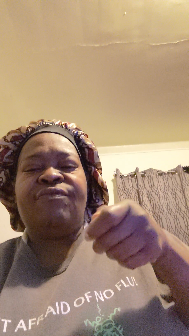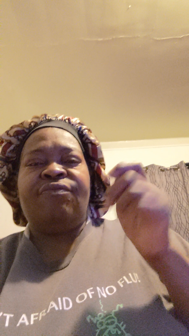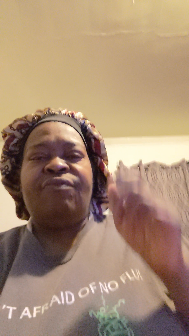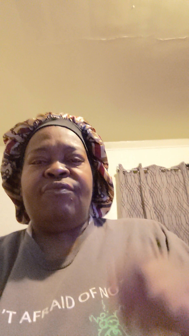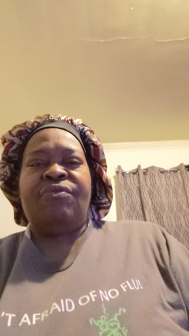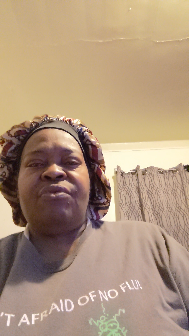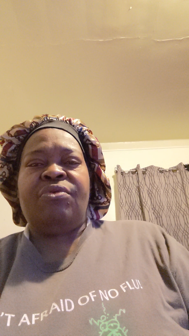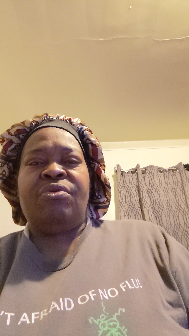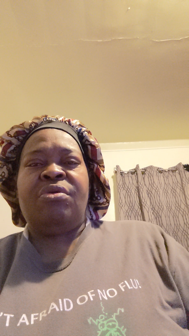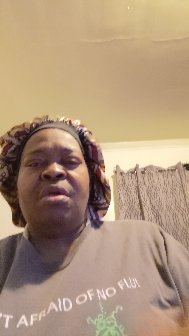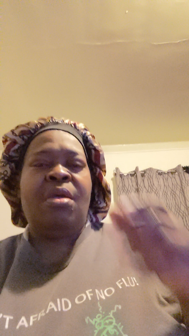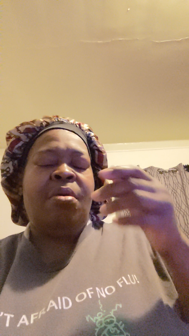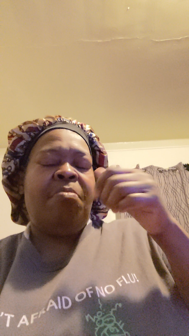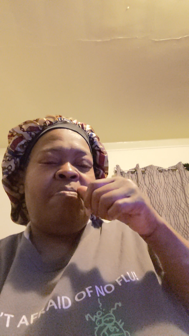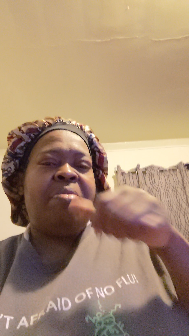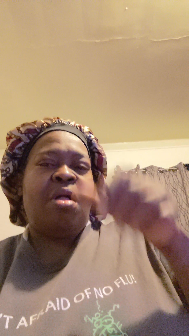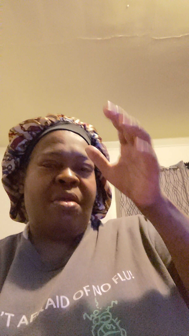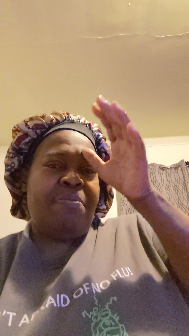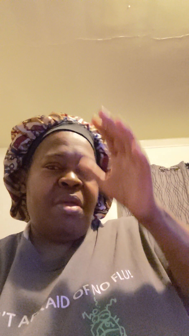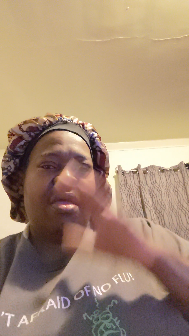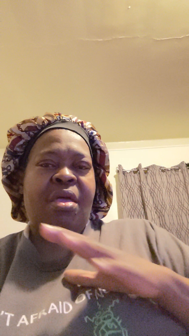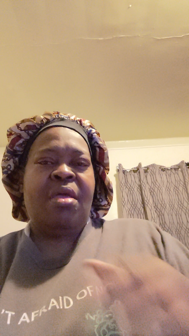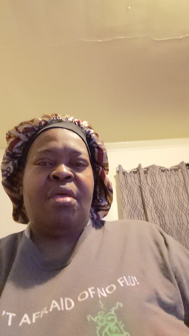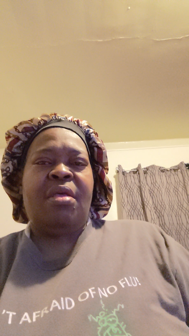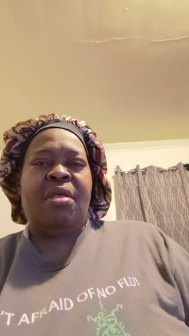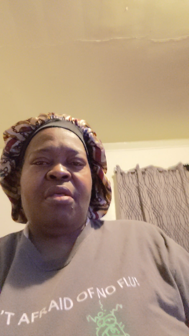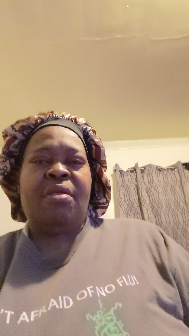mailman